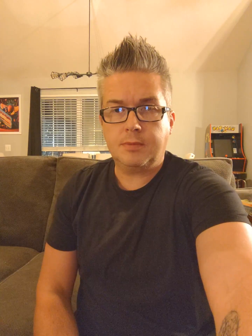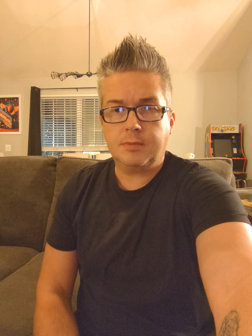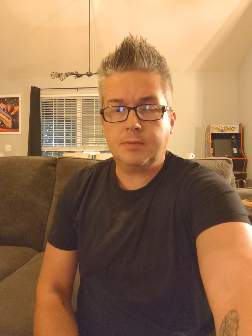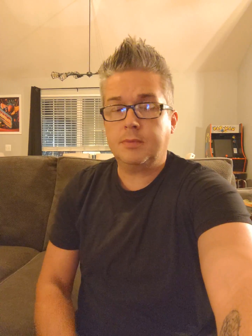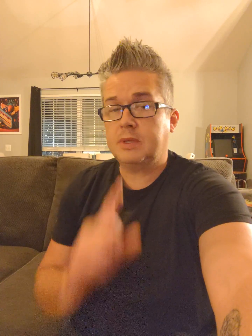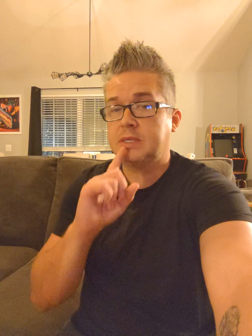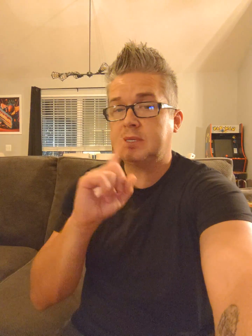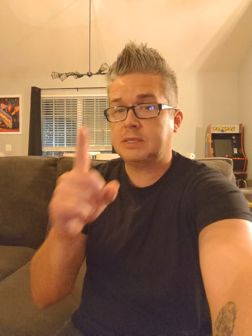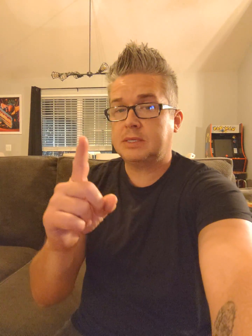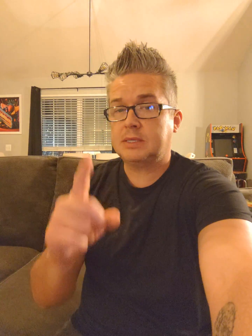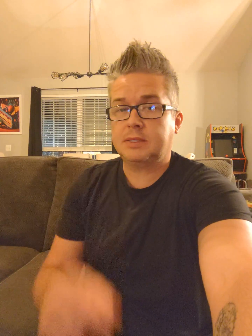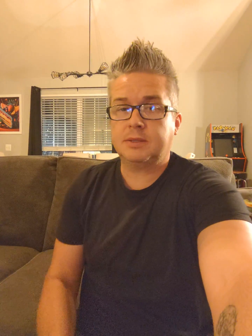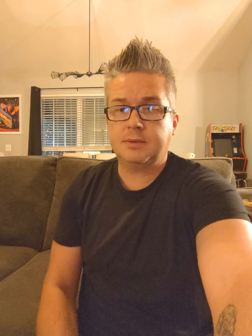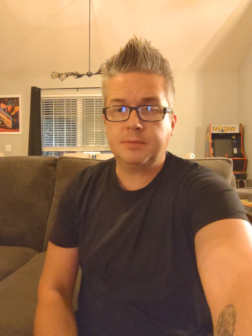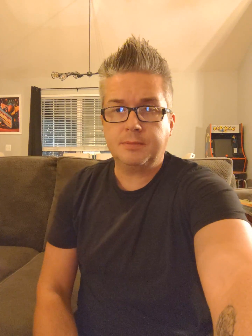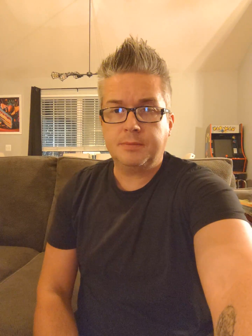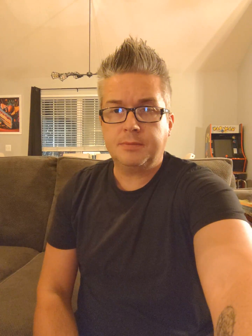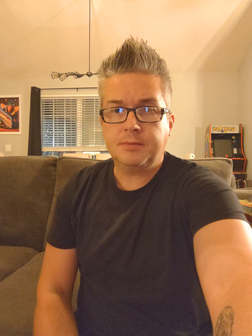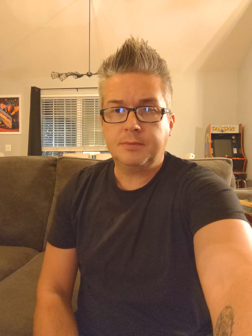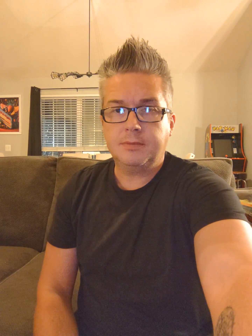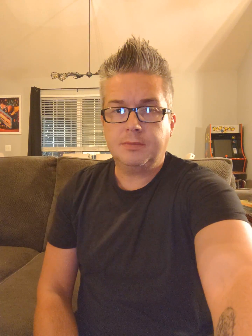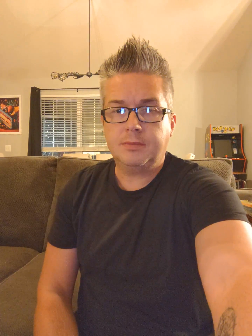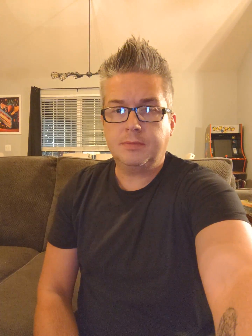is